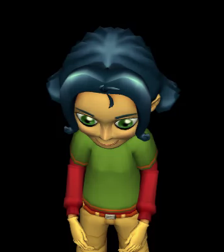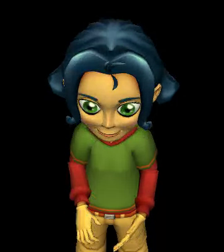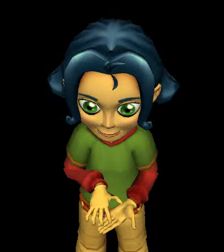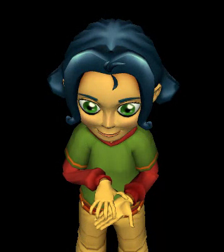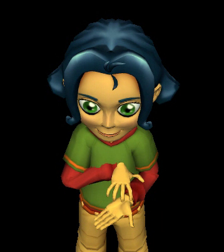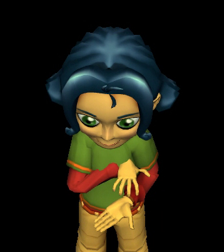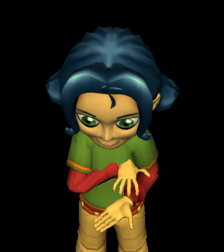بخيل